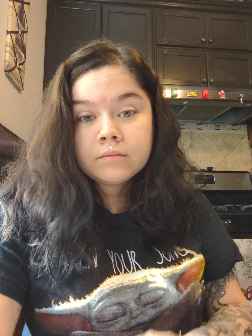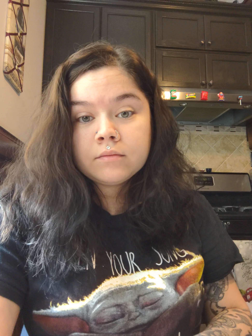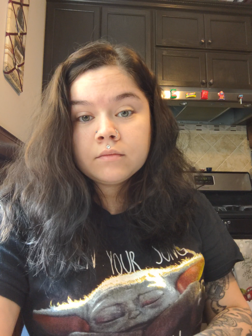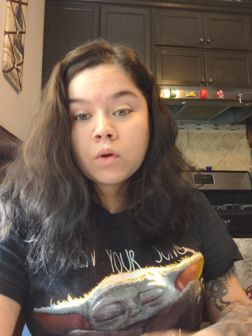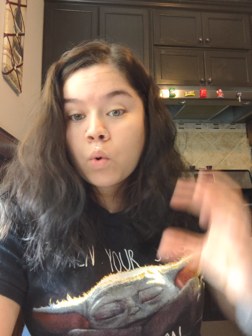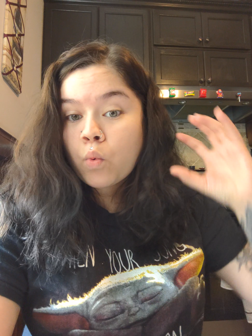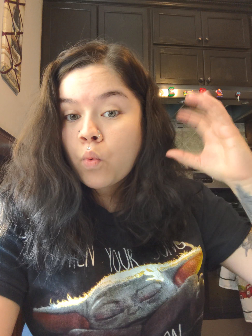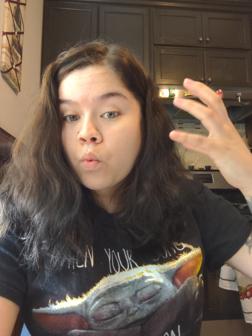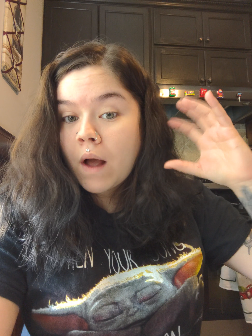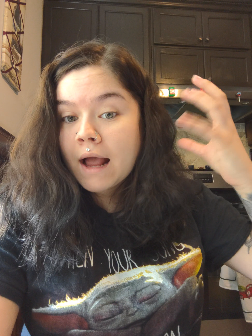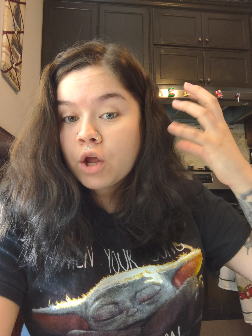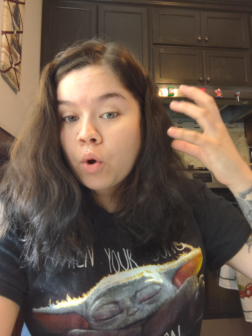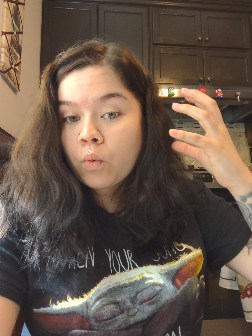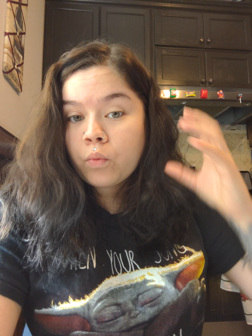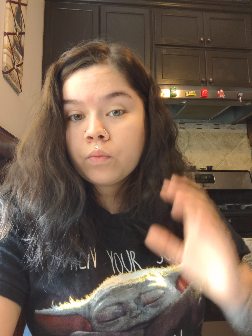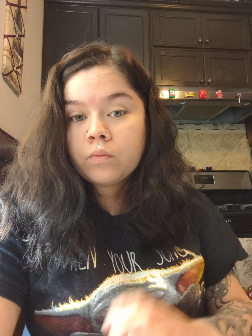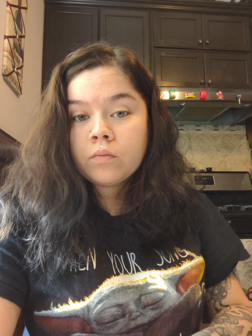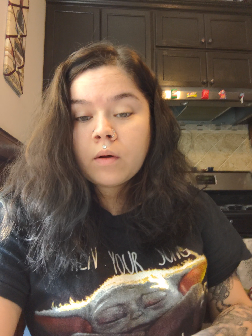radio